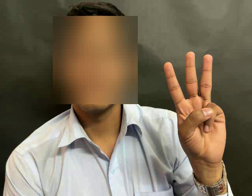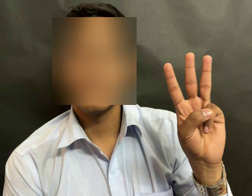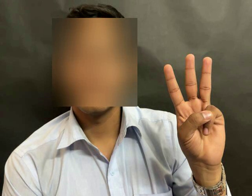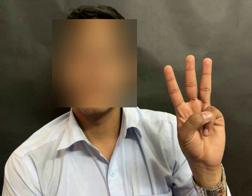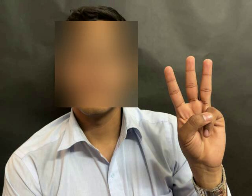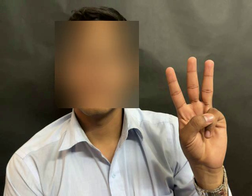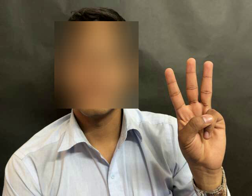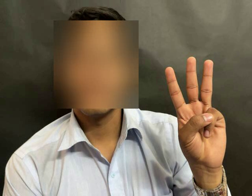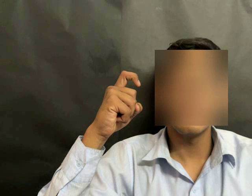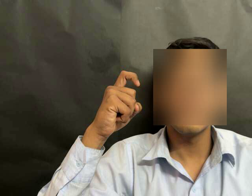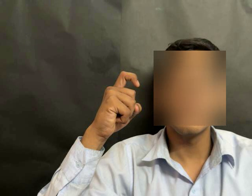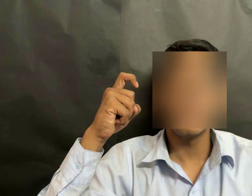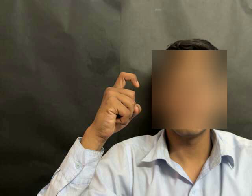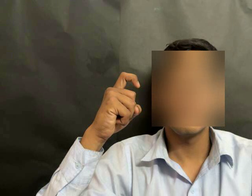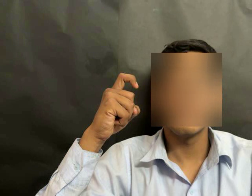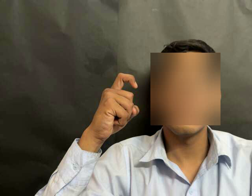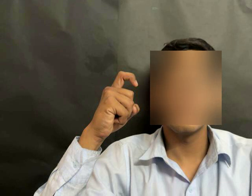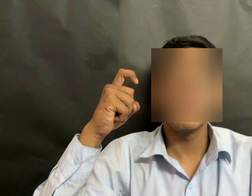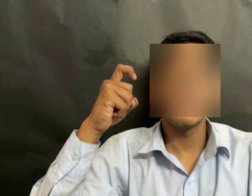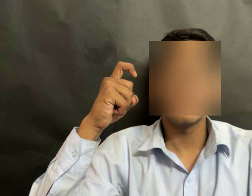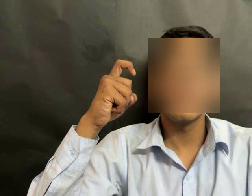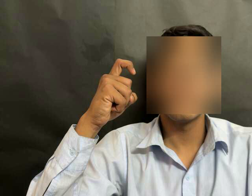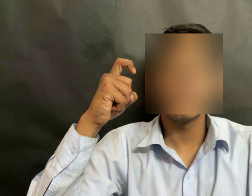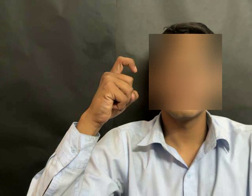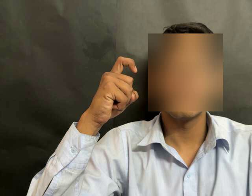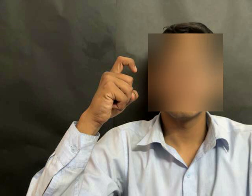X